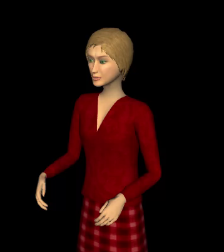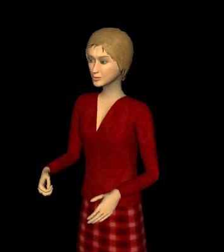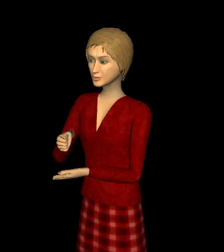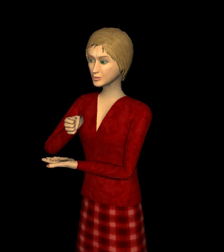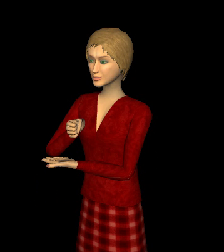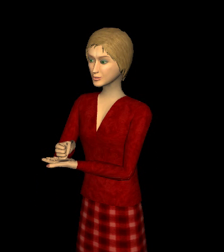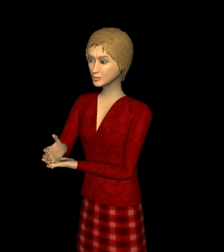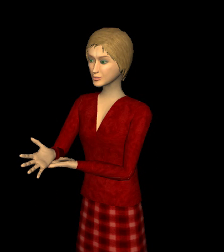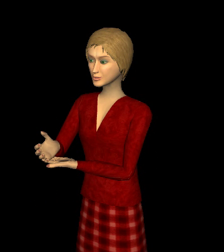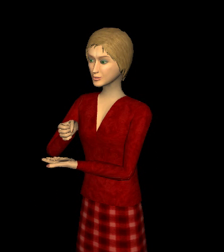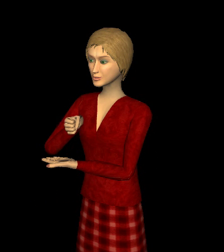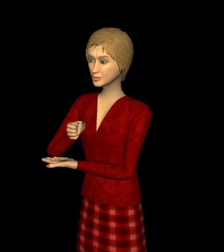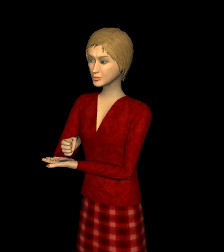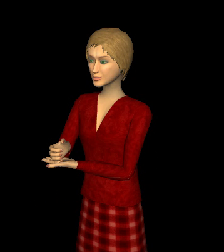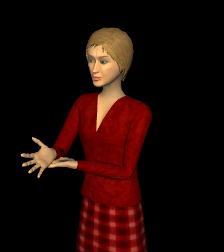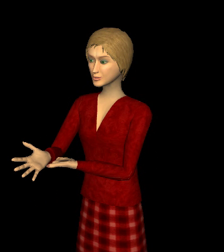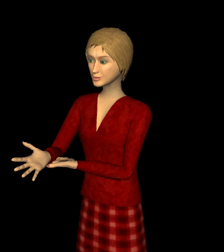معلومة